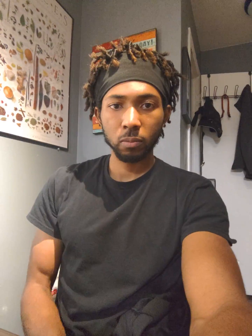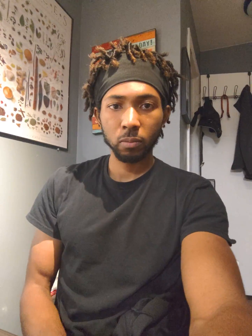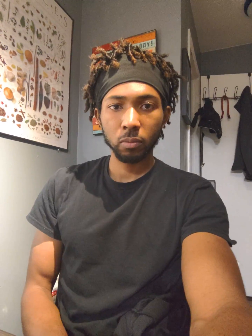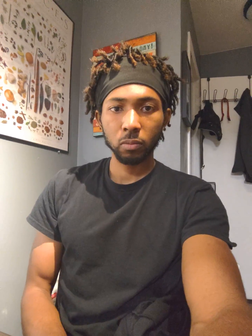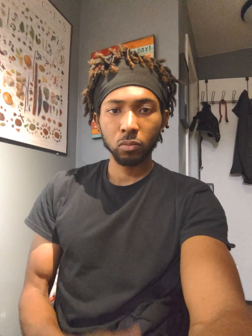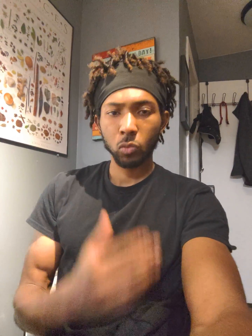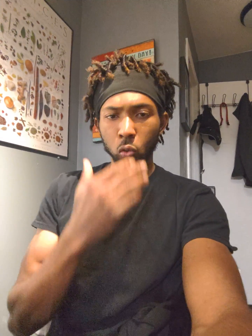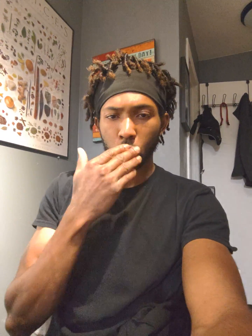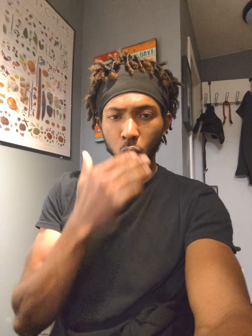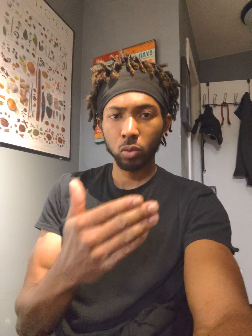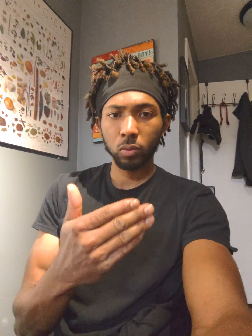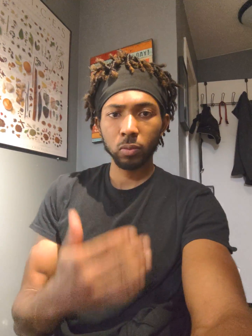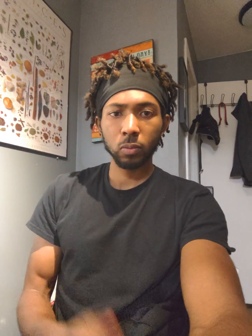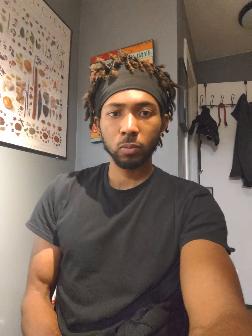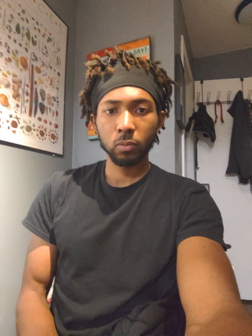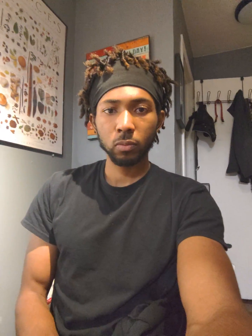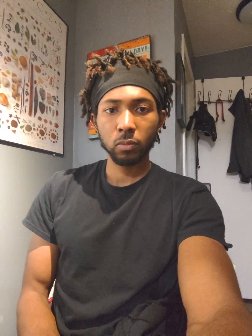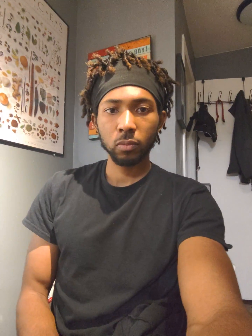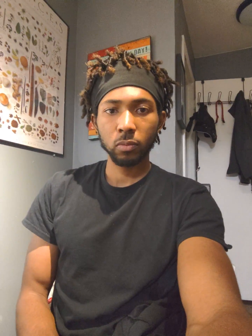good